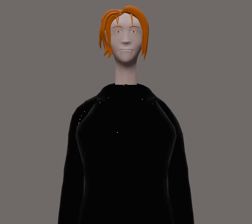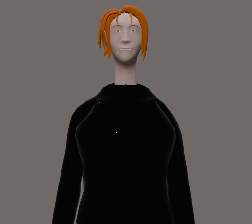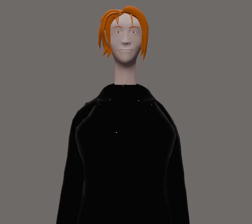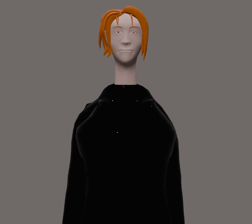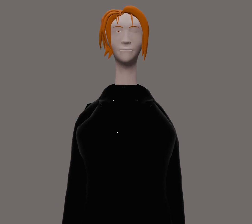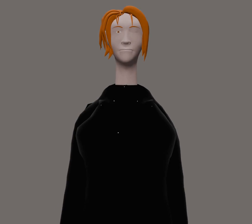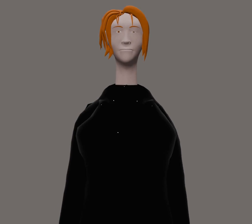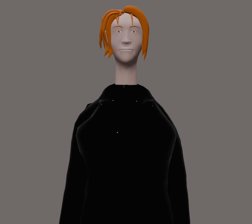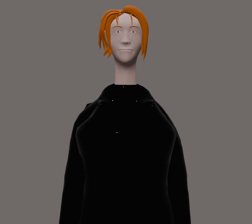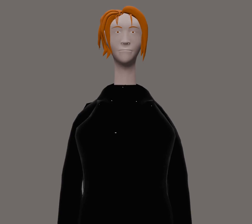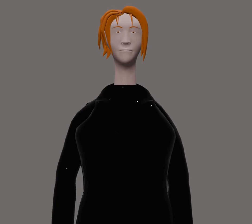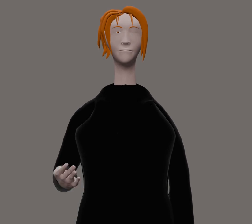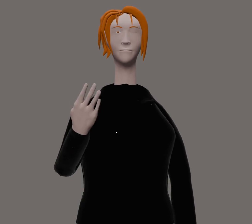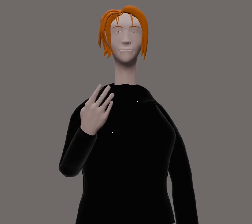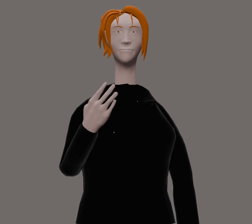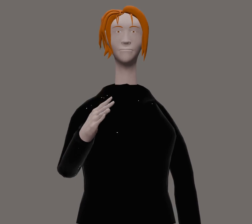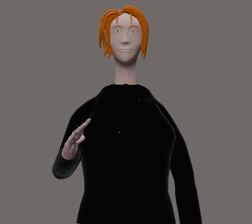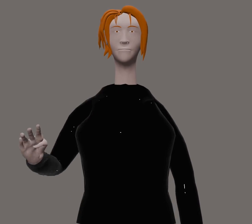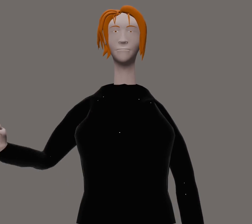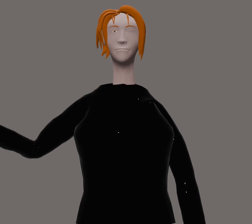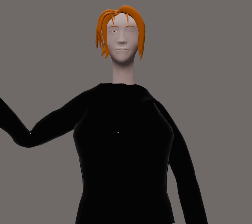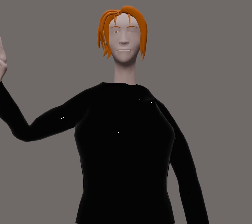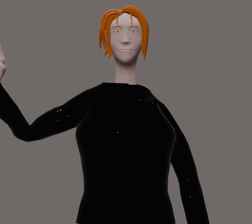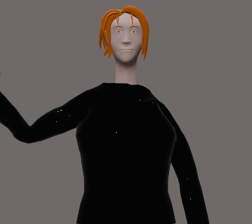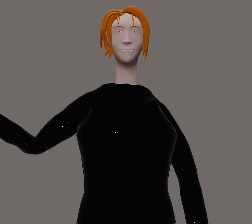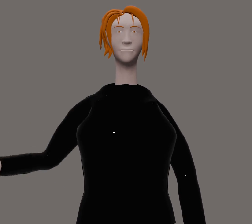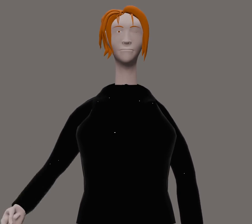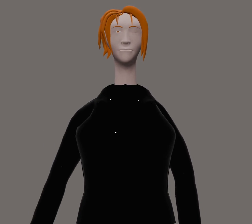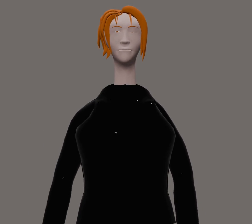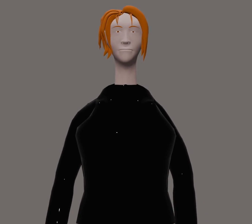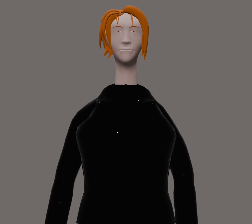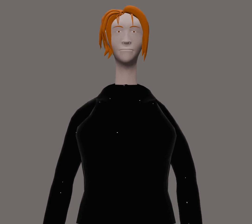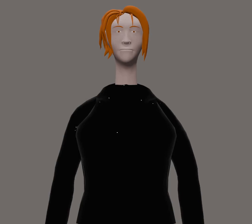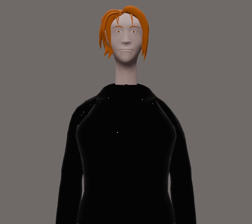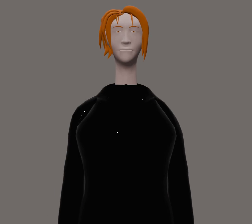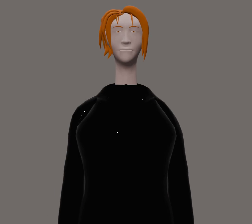Blue Color Deep